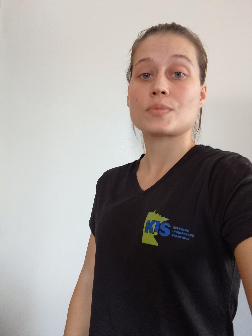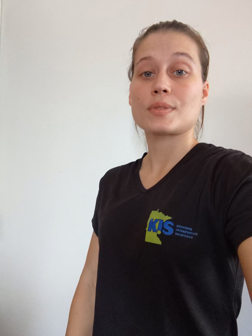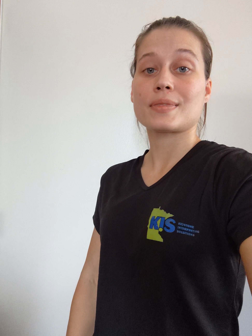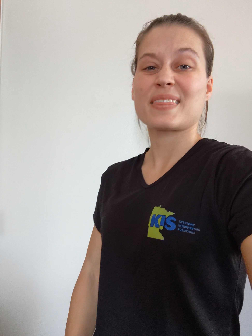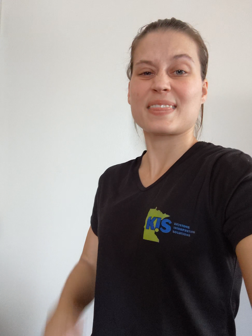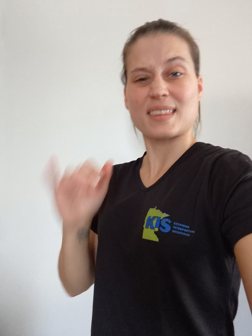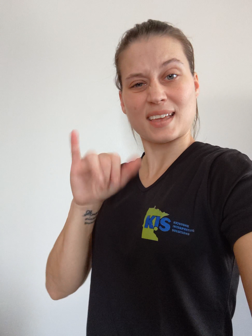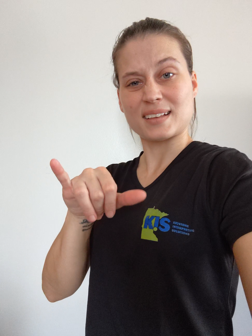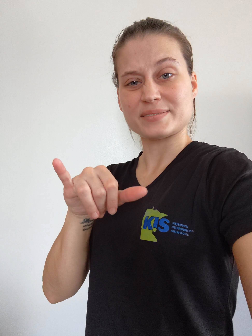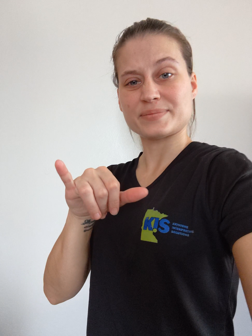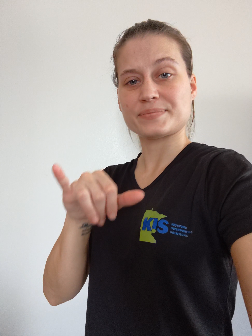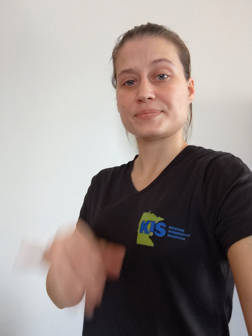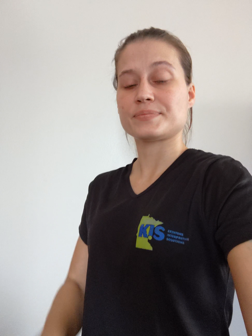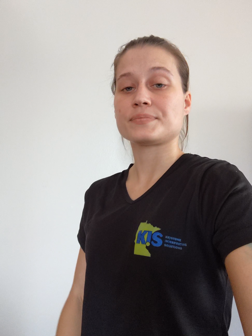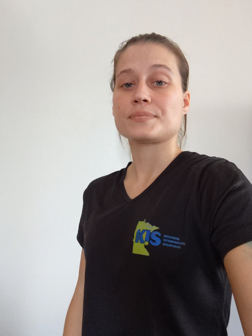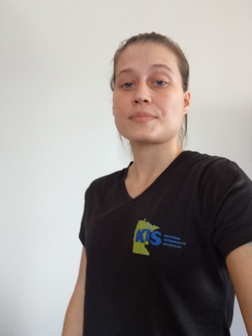that